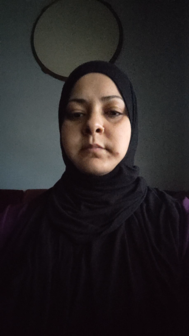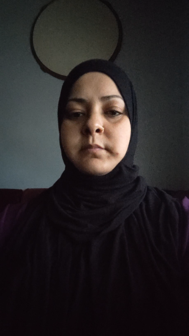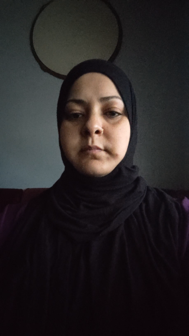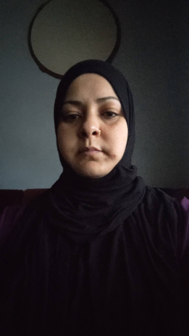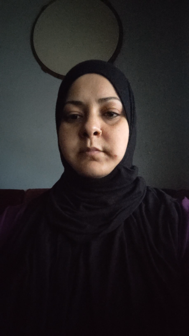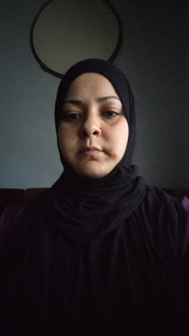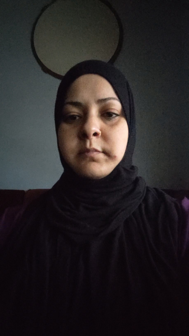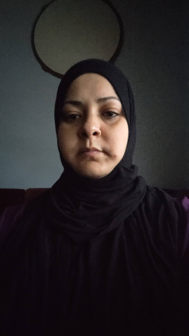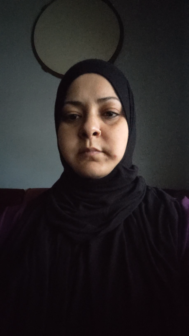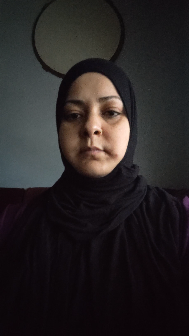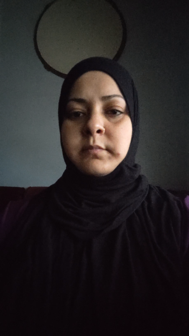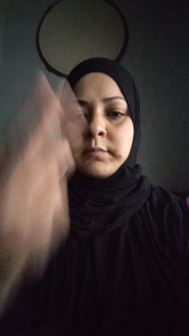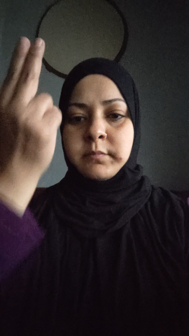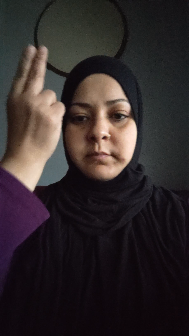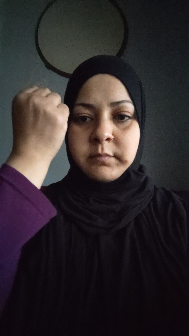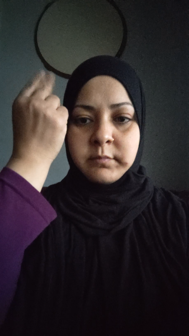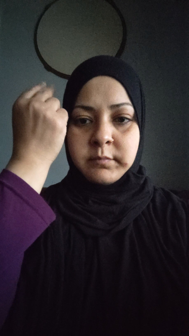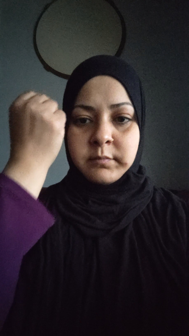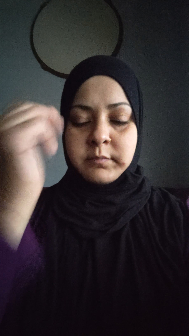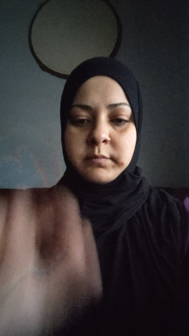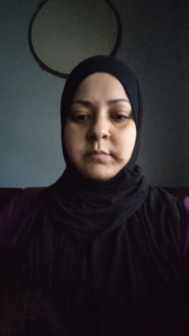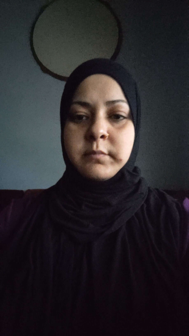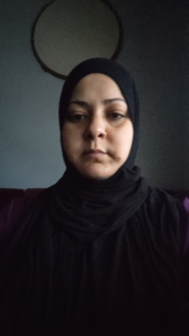bunny